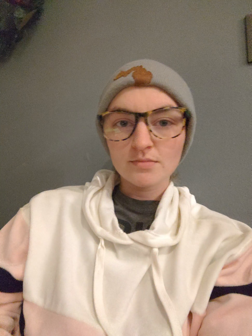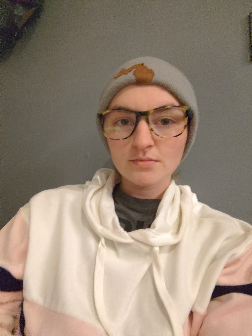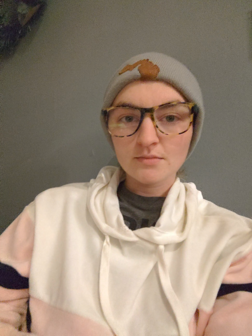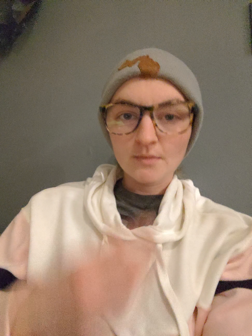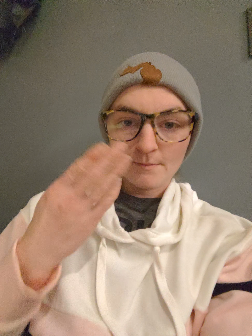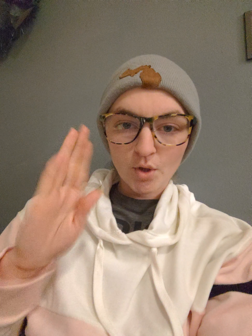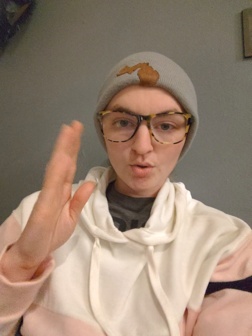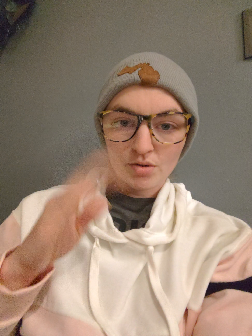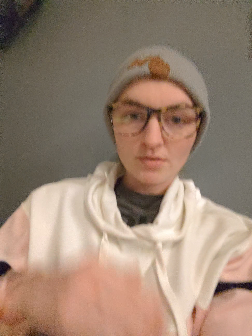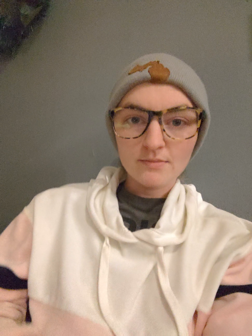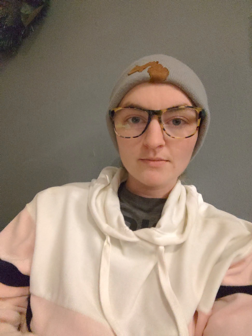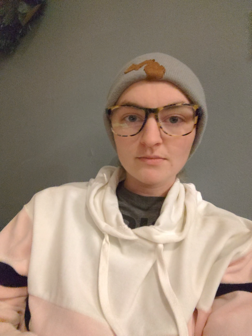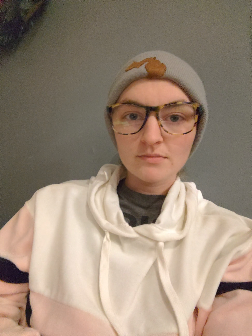blue